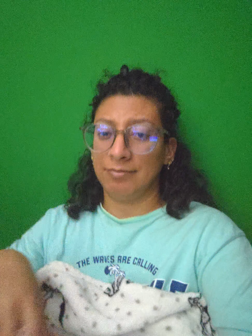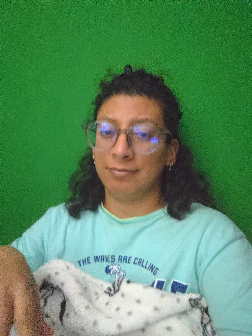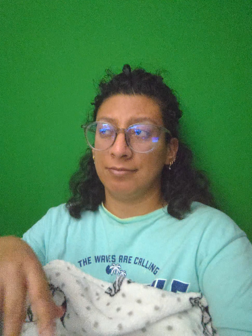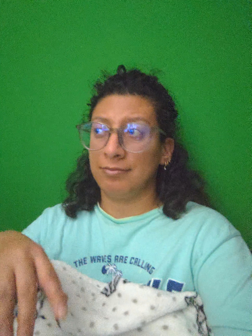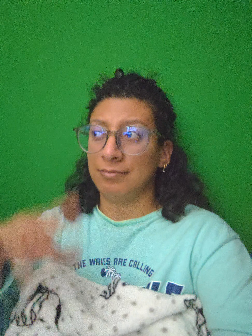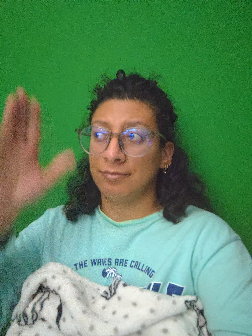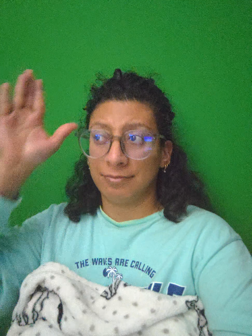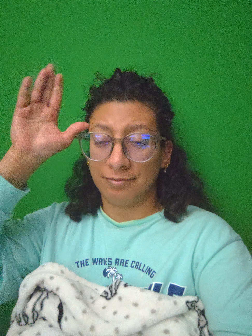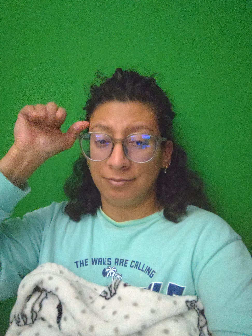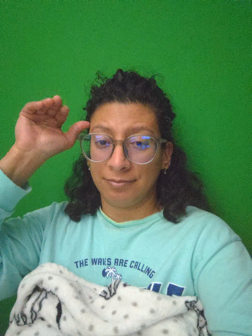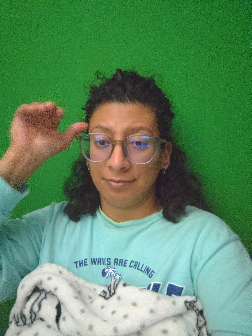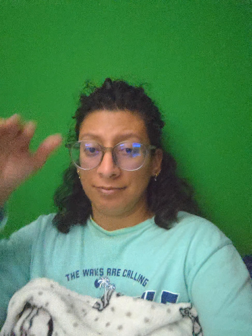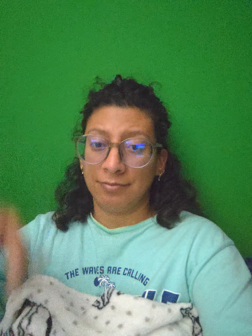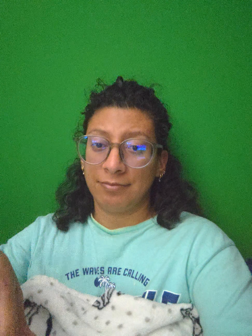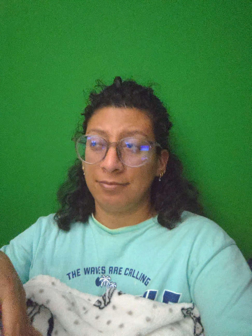donkey